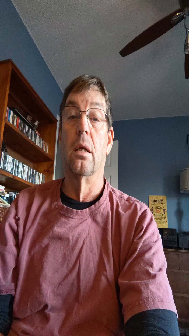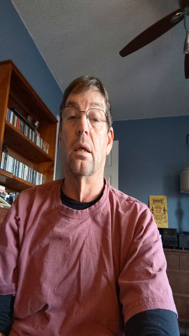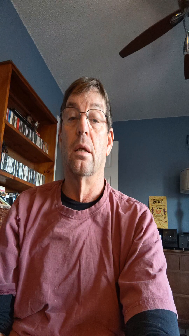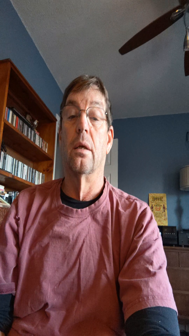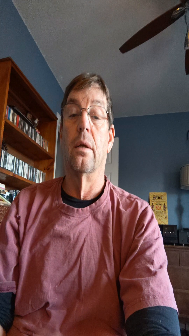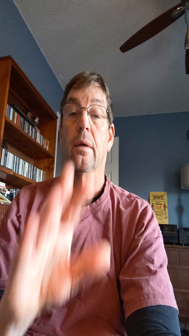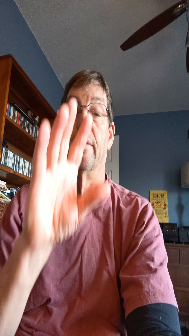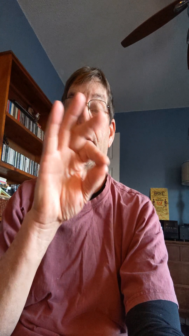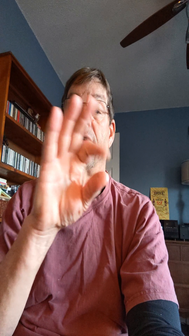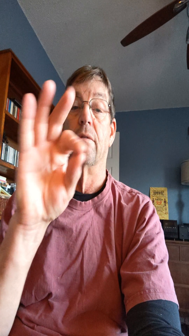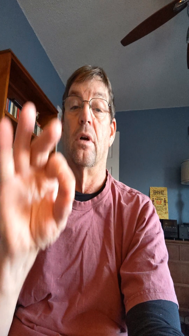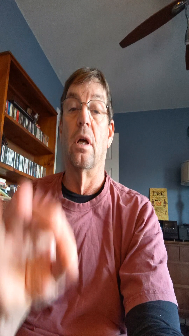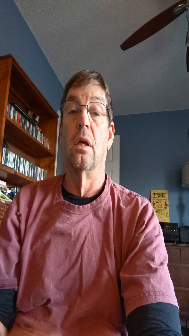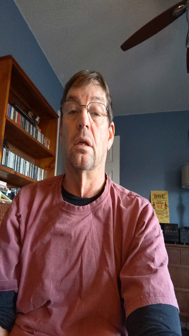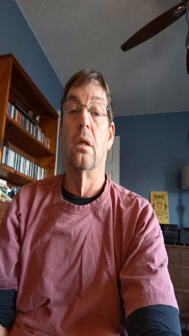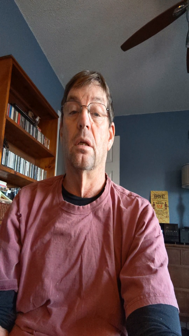french fries